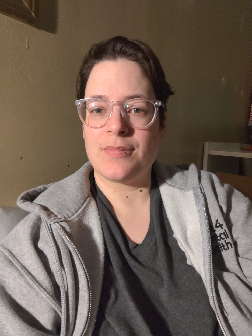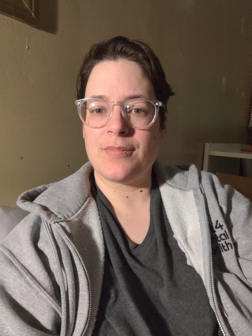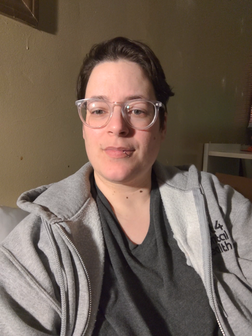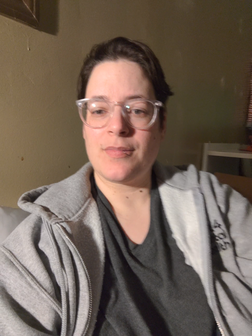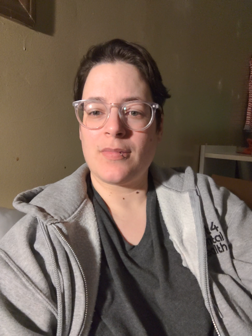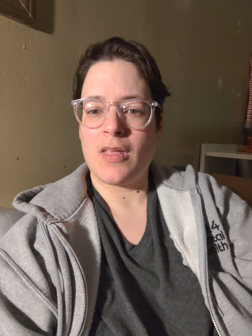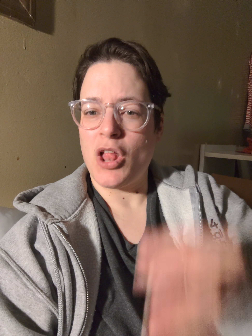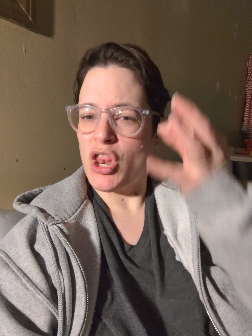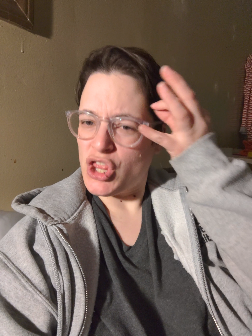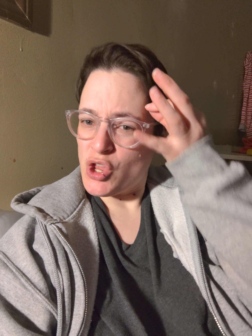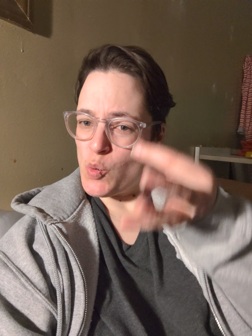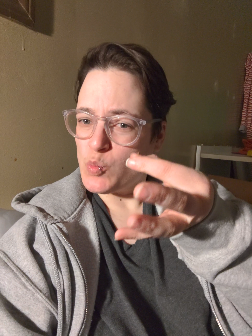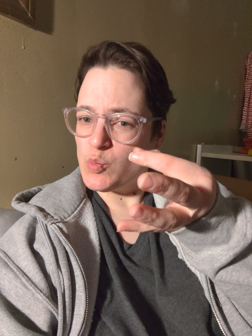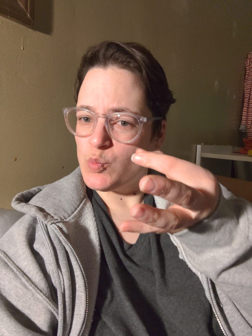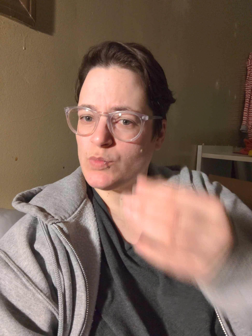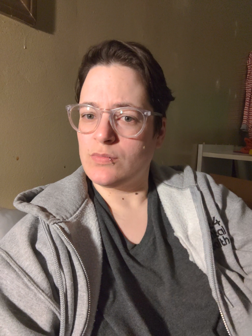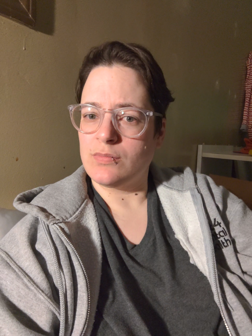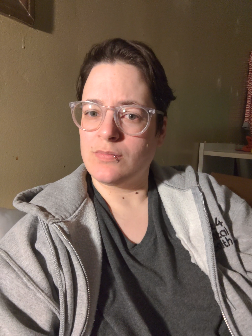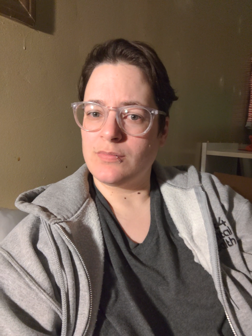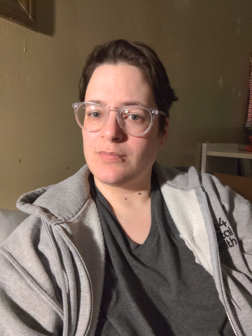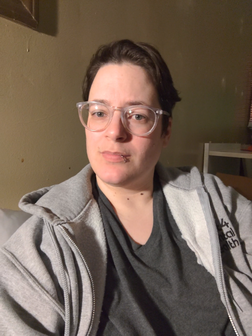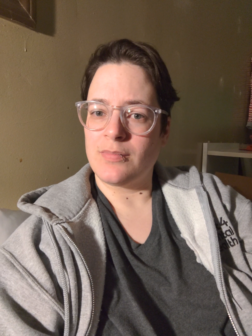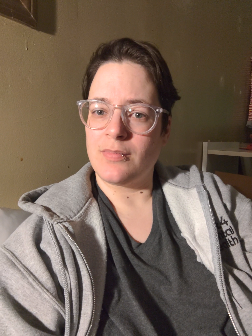close